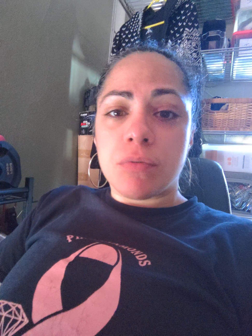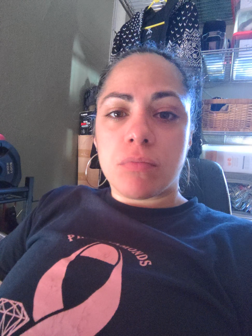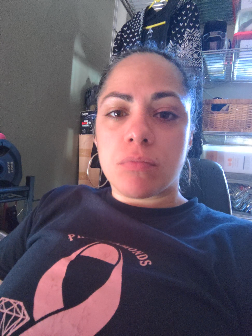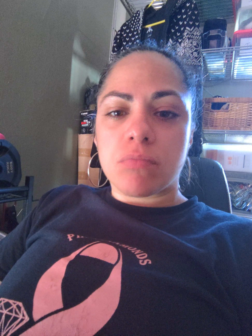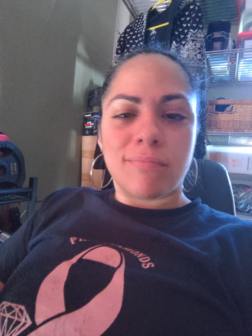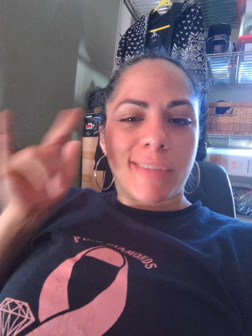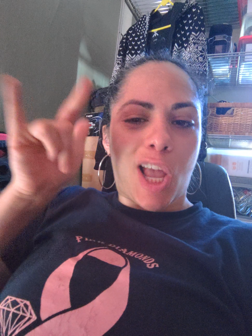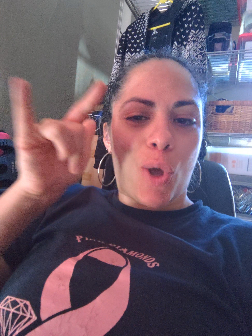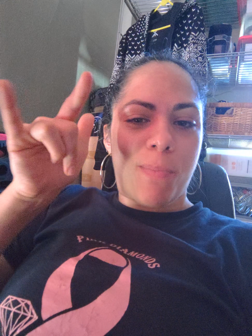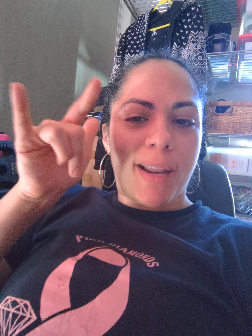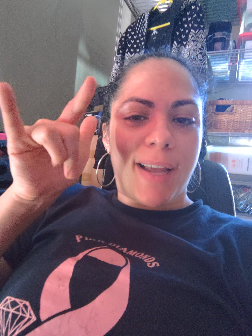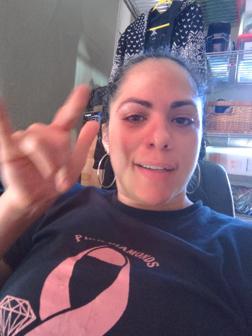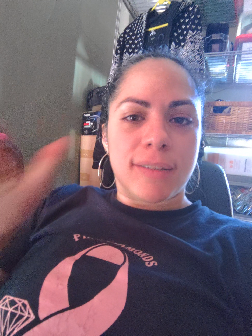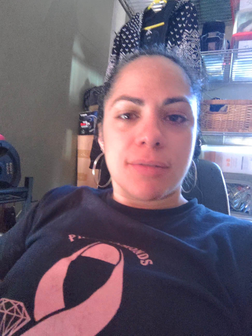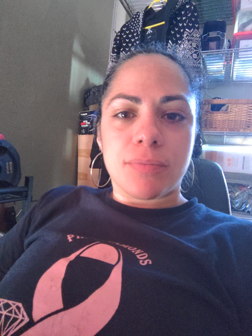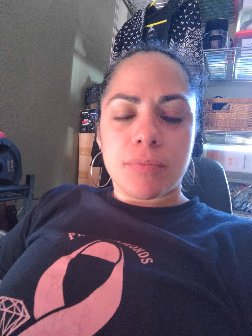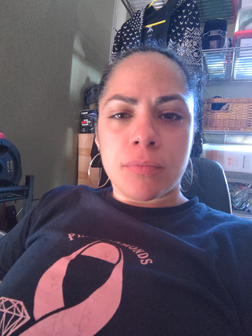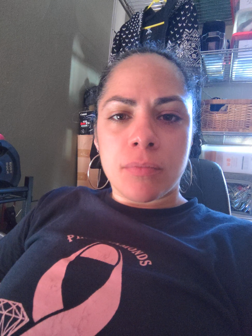airplane